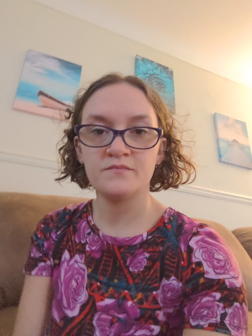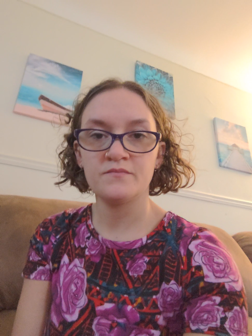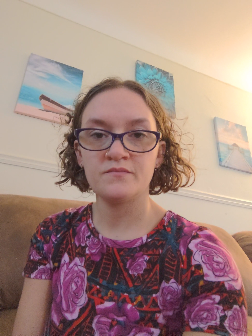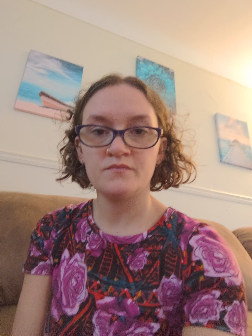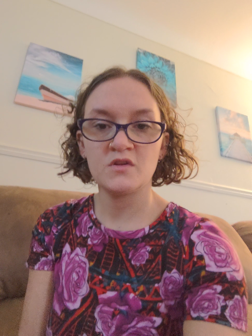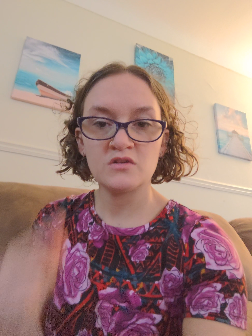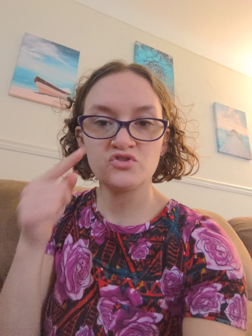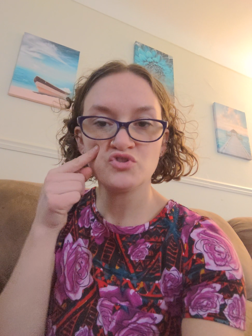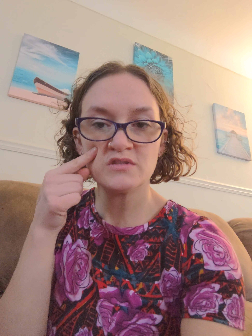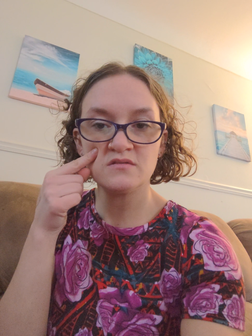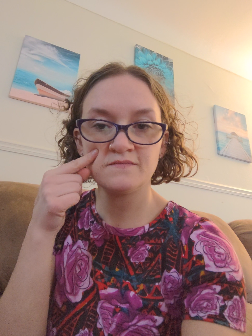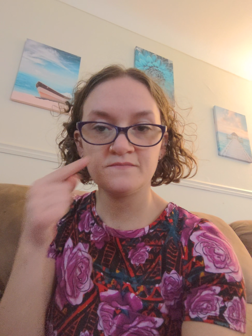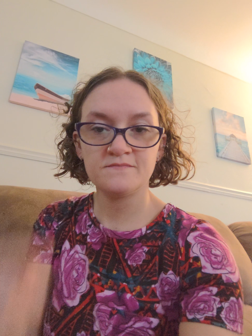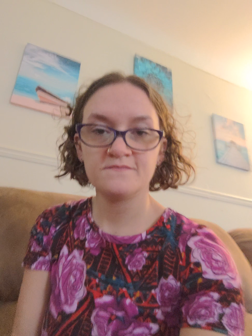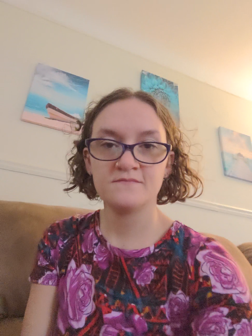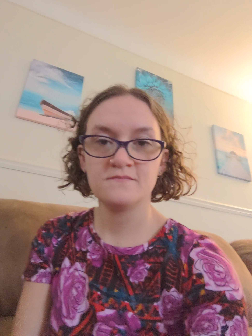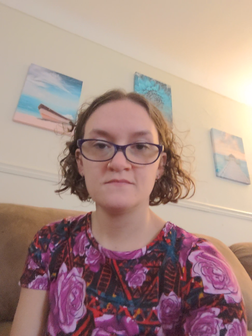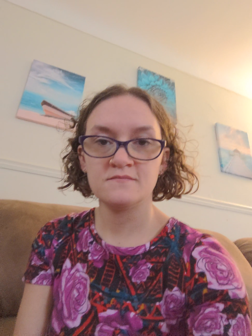cheek